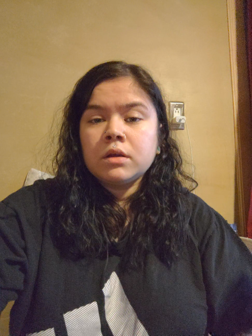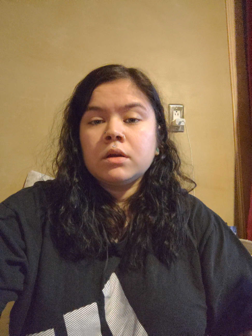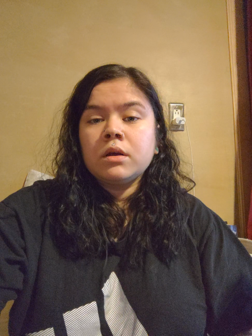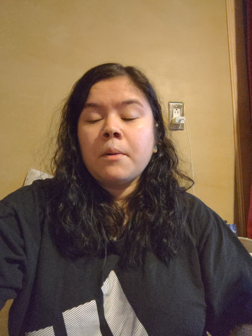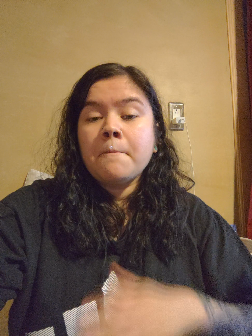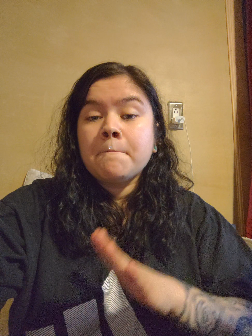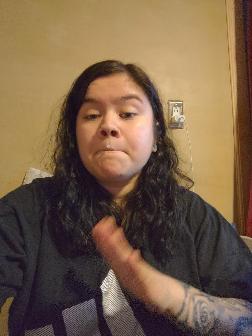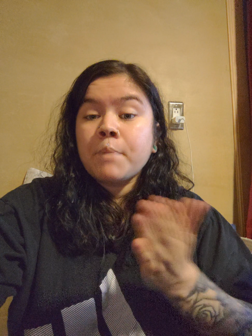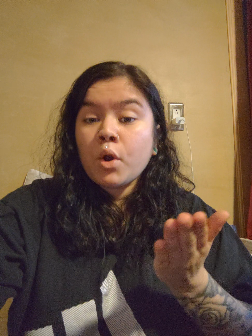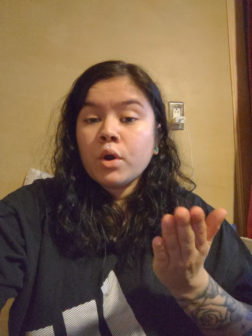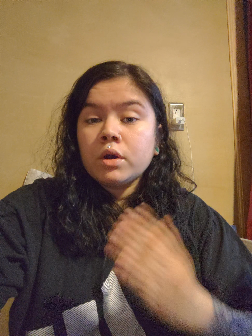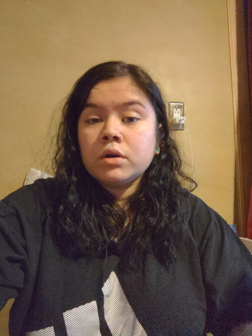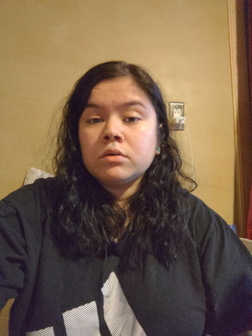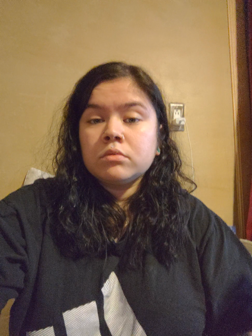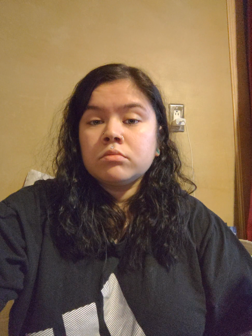book